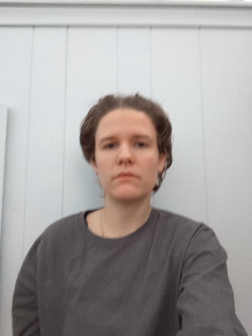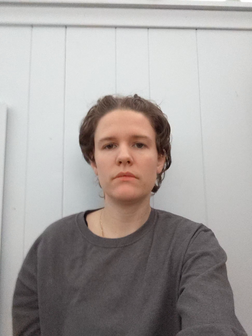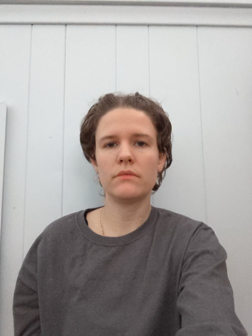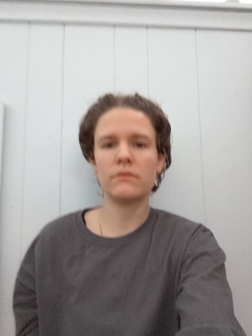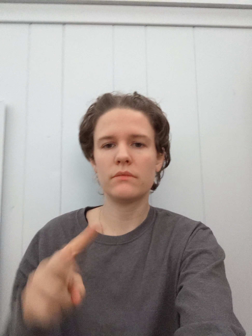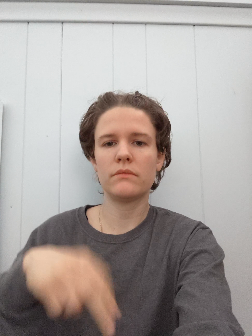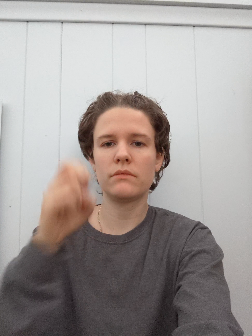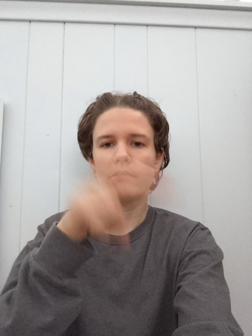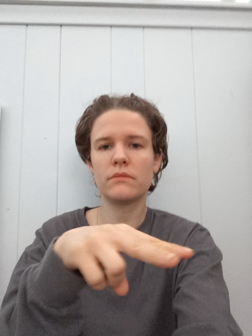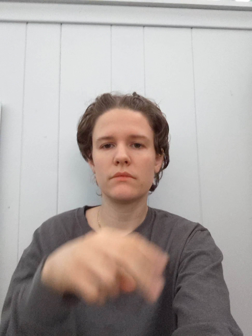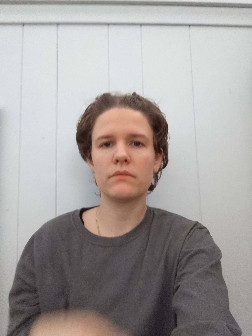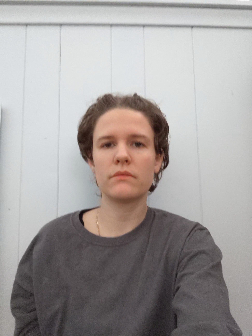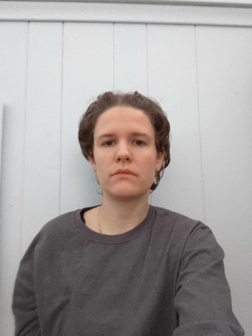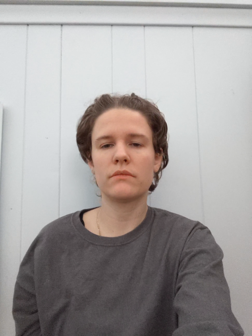jump